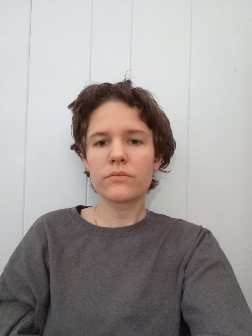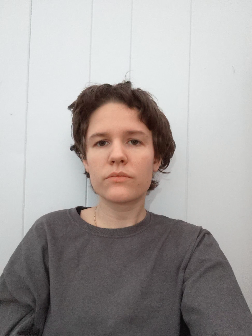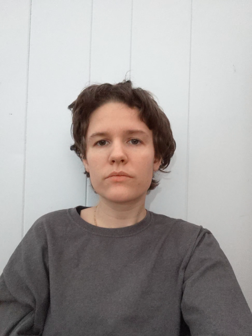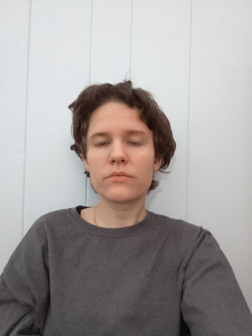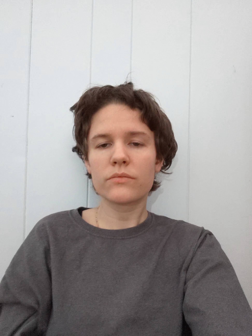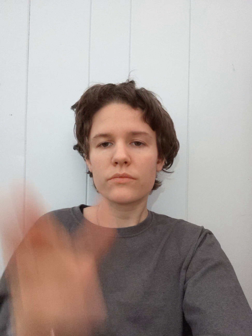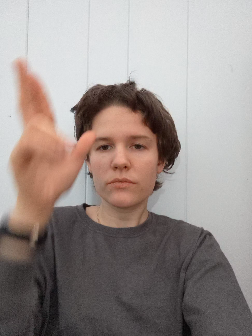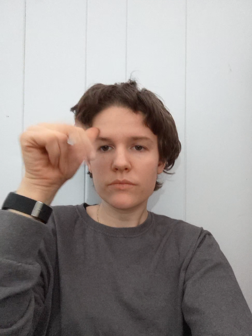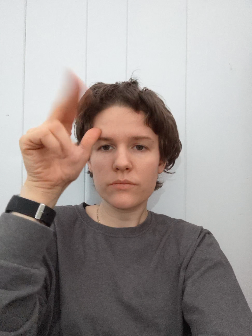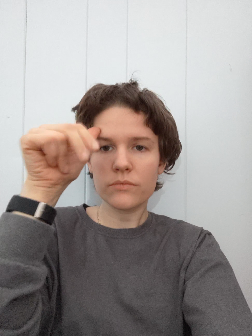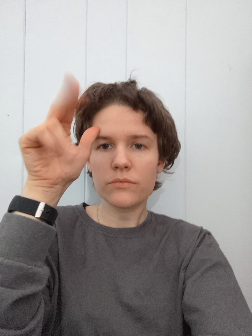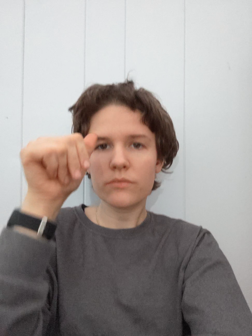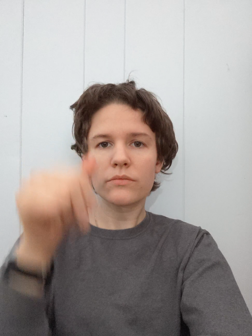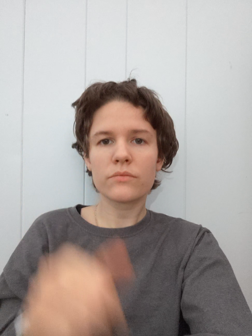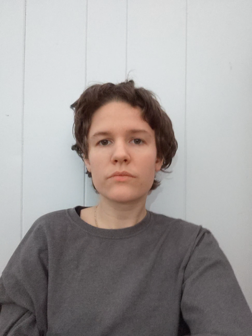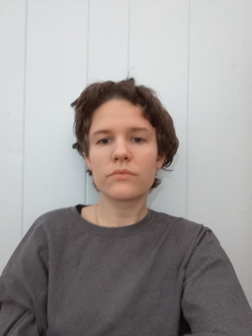horse